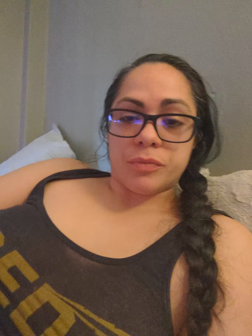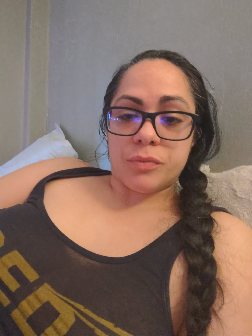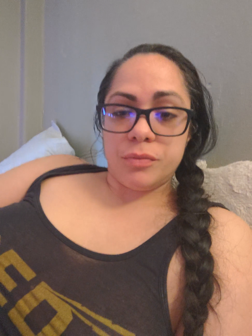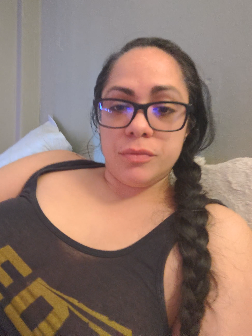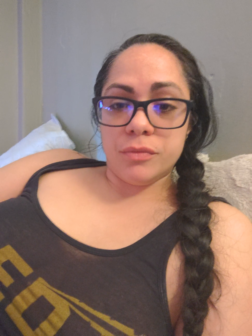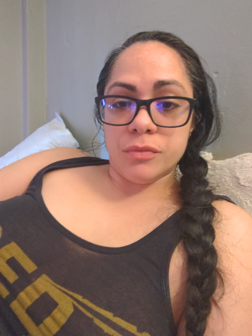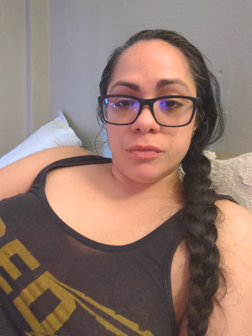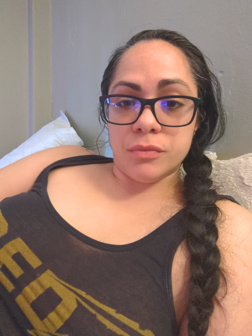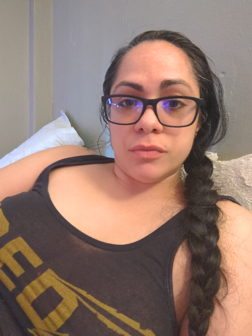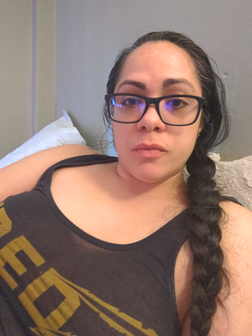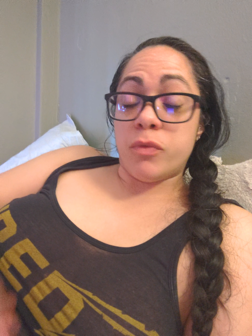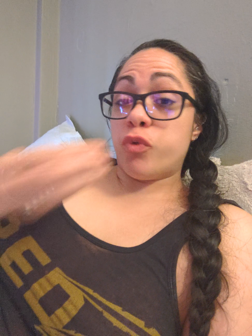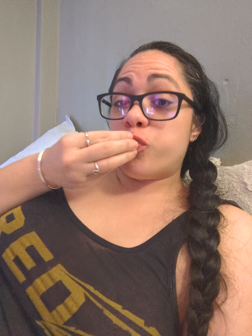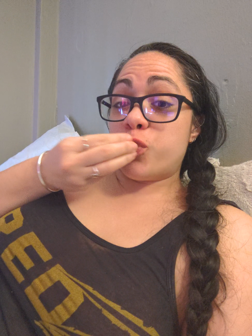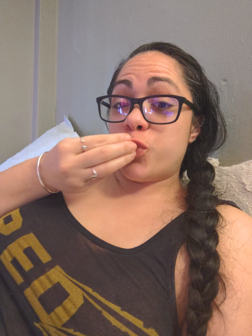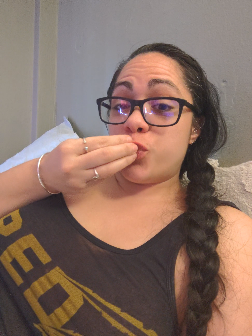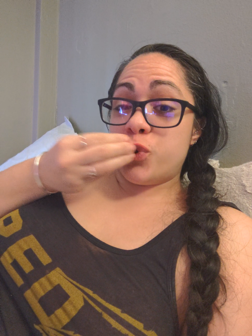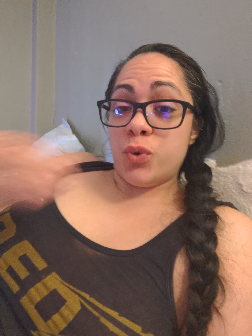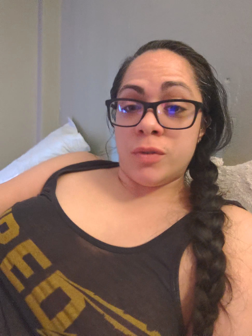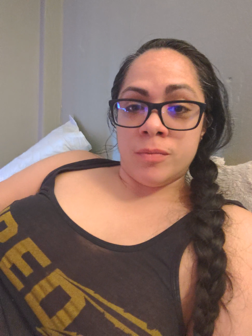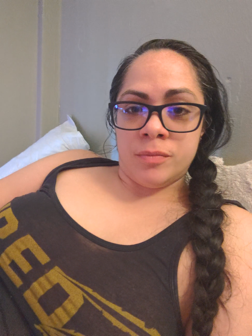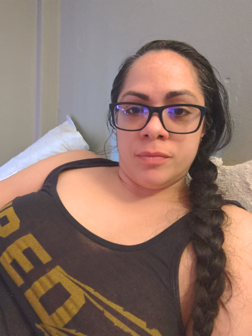food